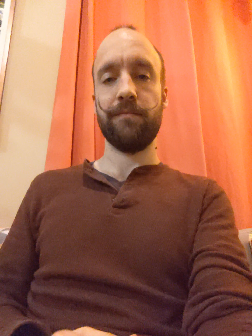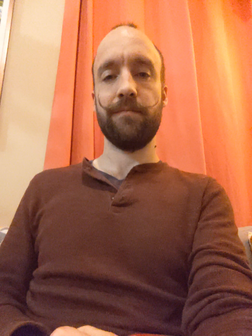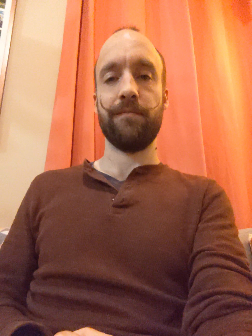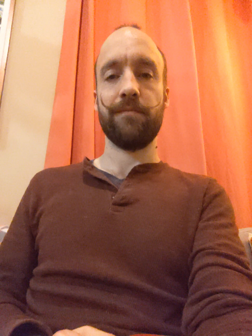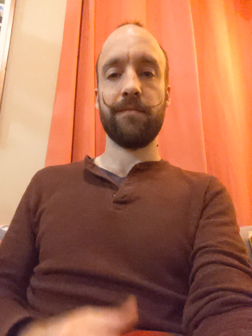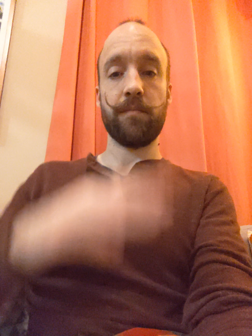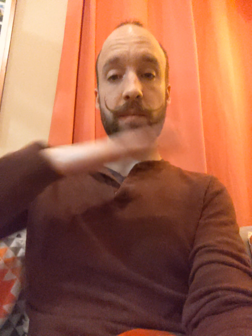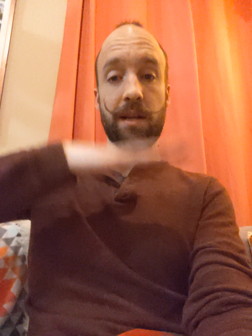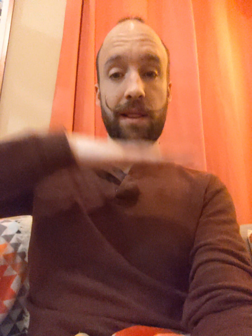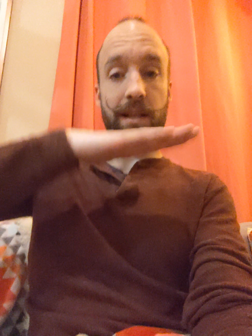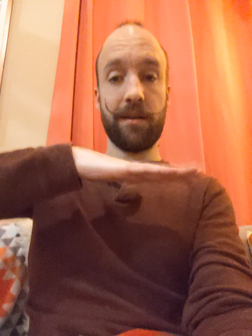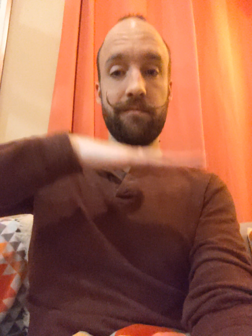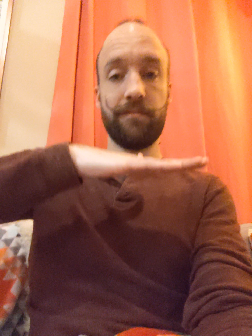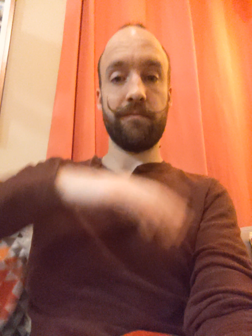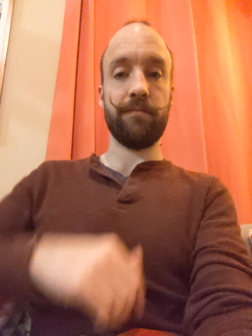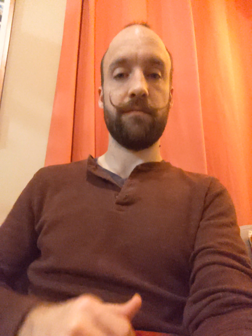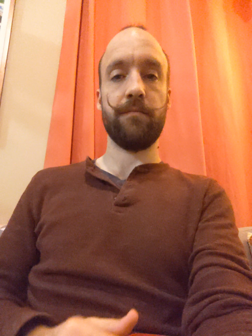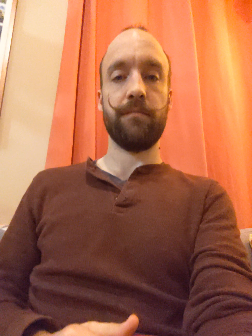table